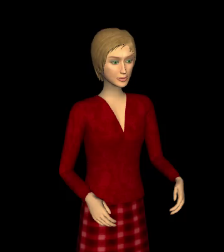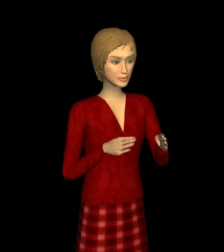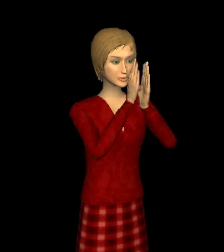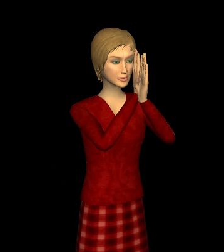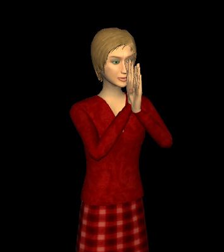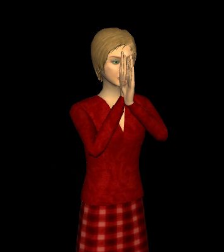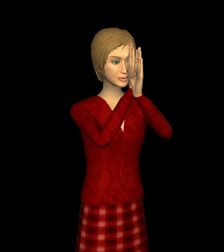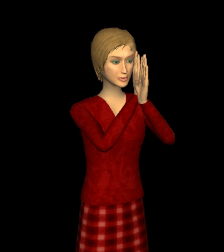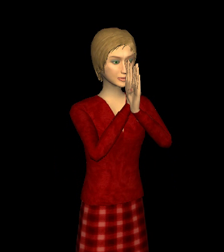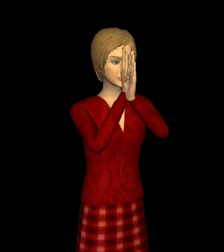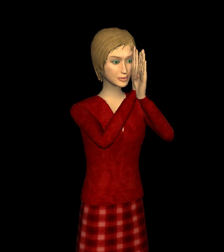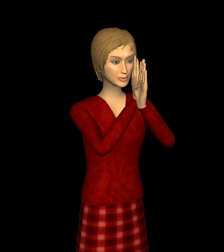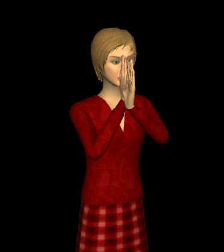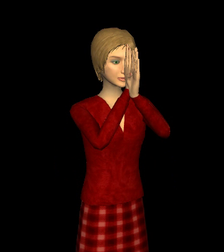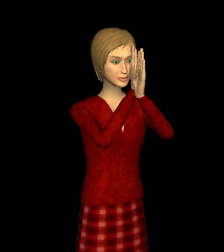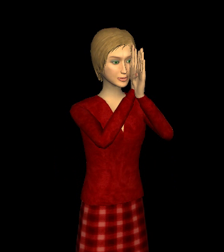يخفي